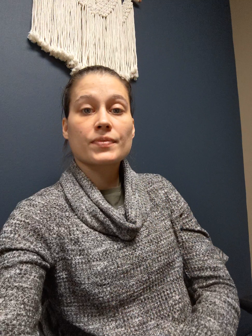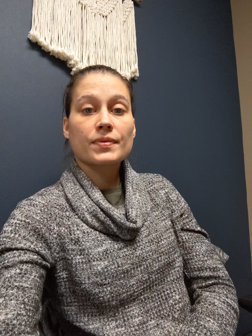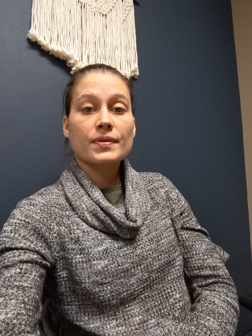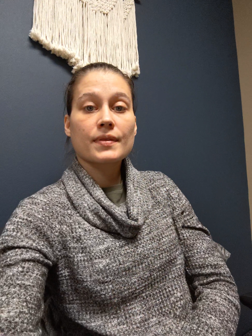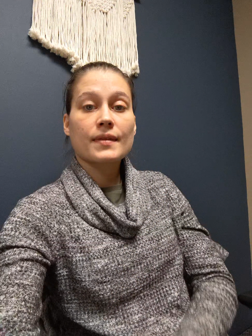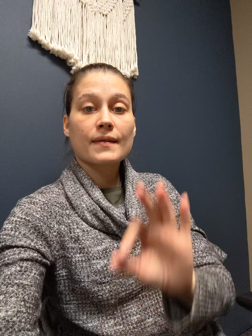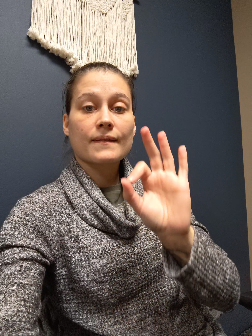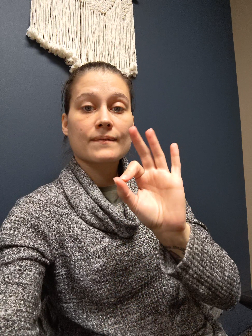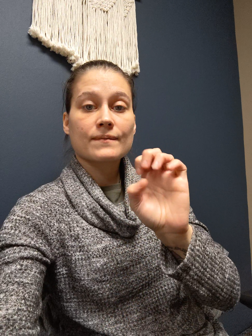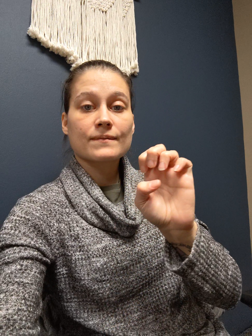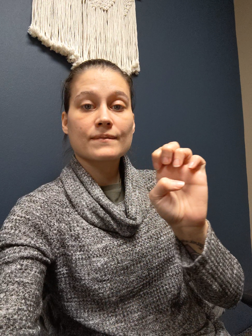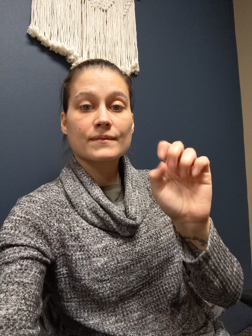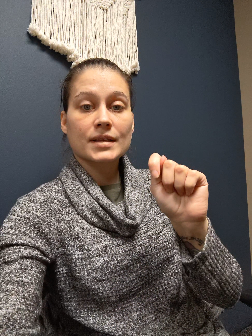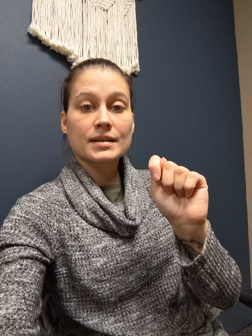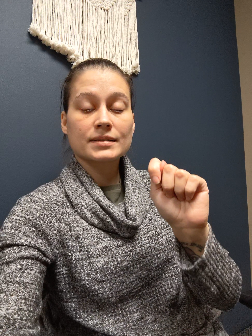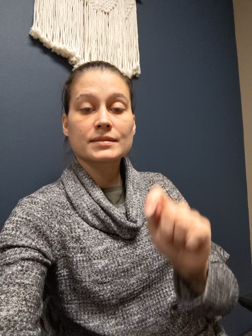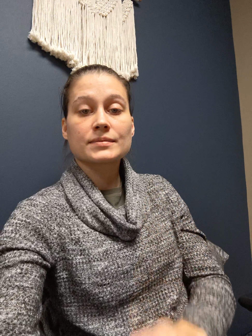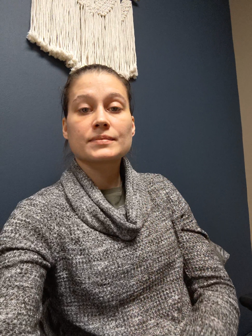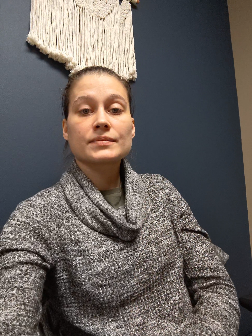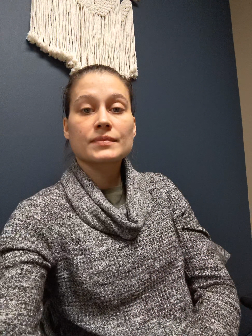feet